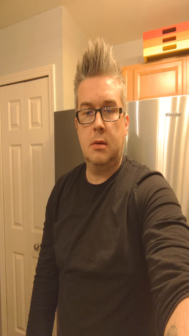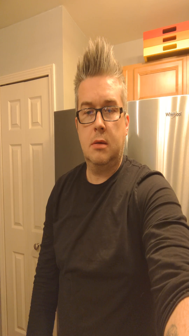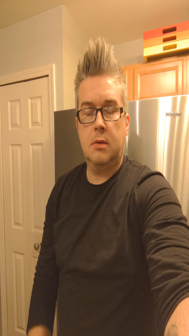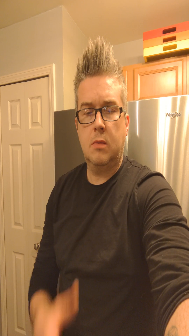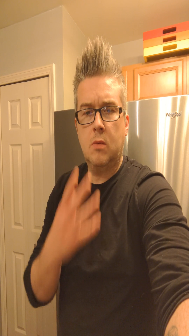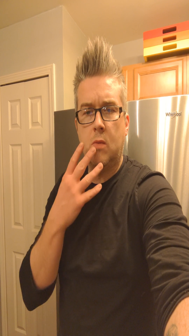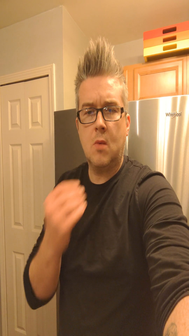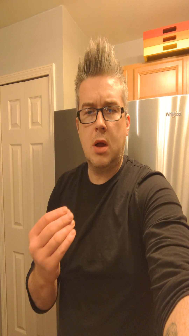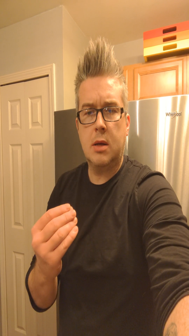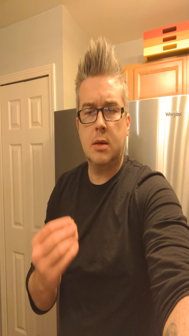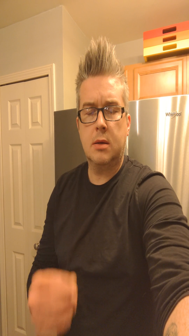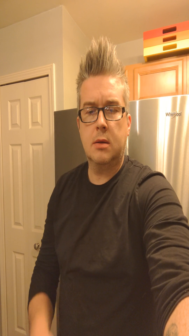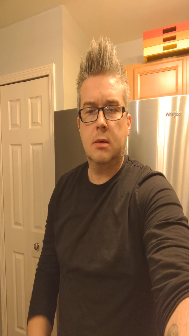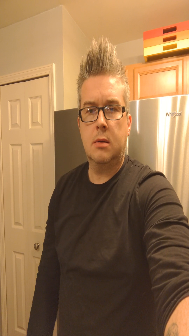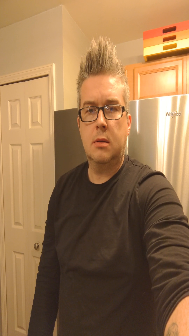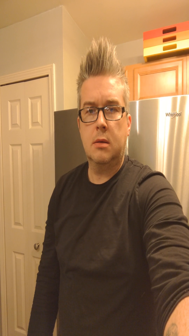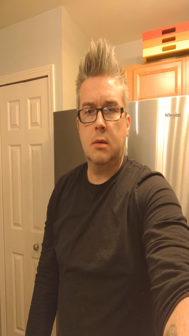wet